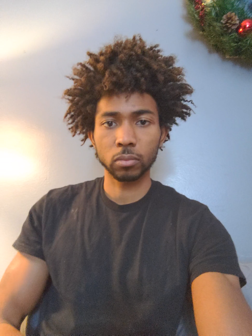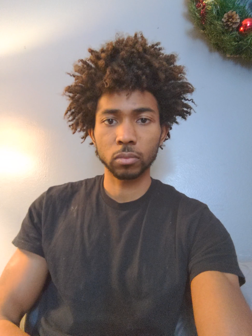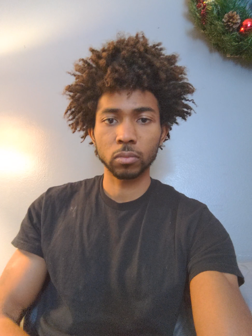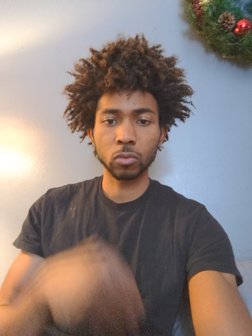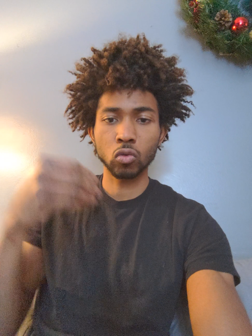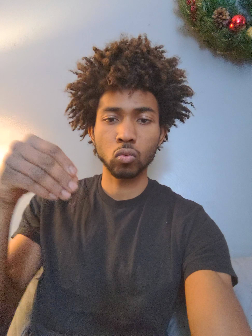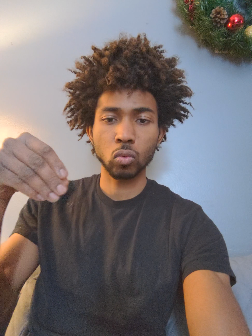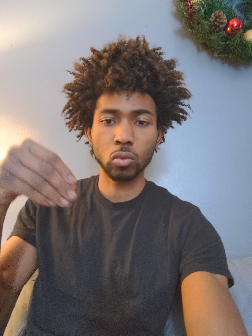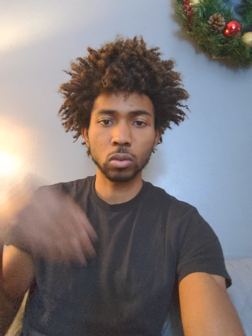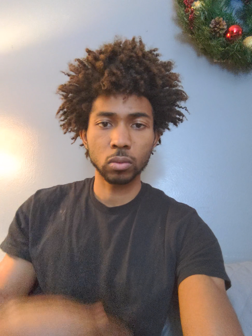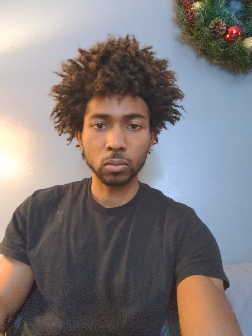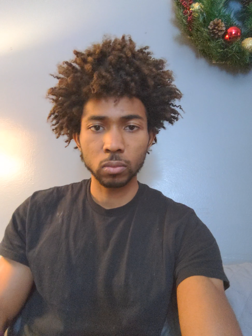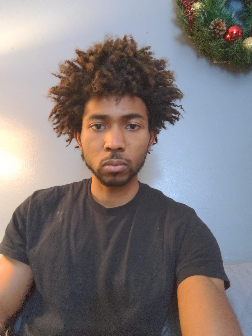store